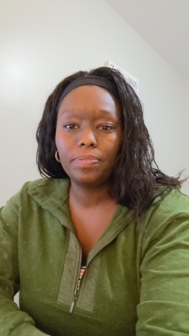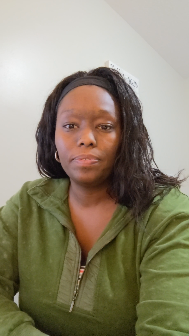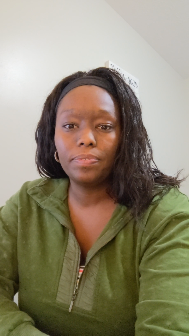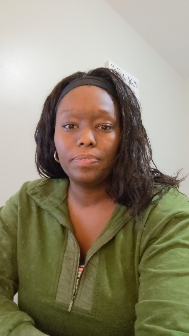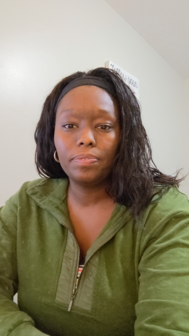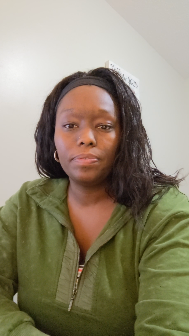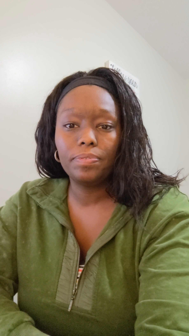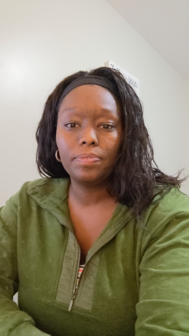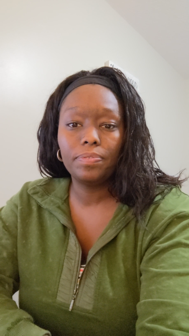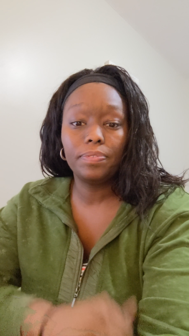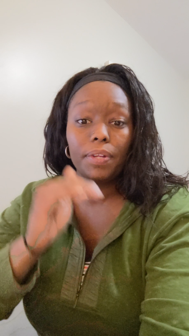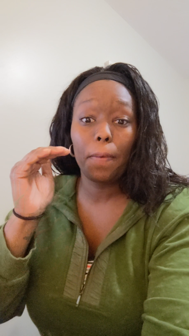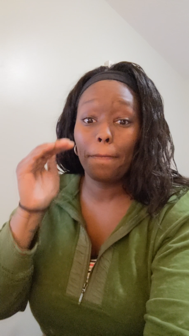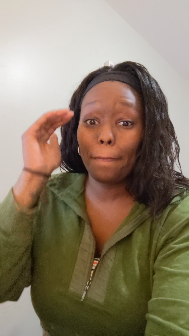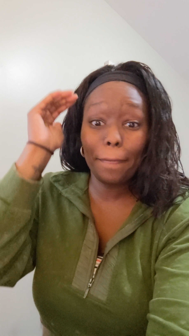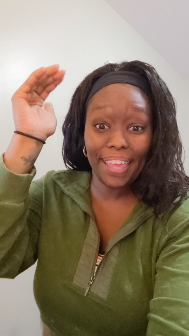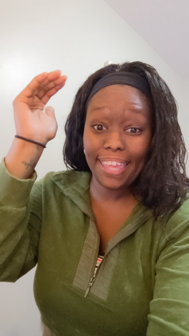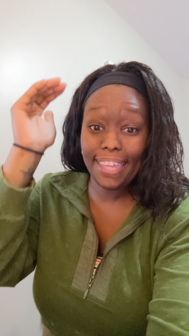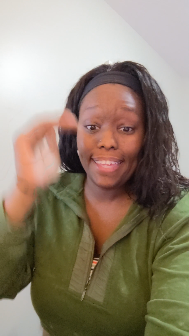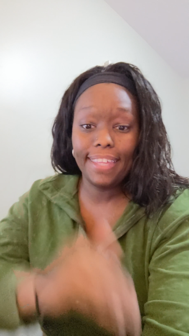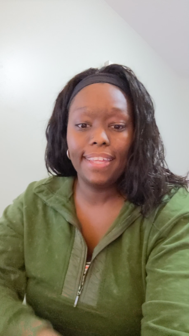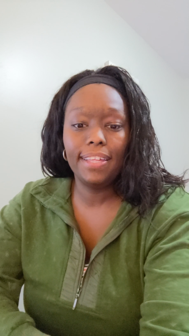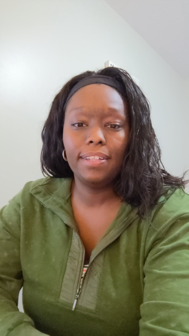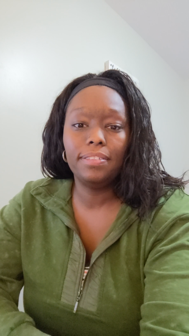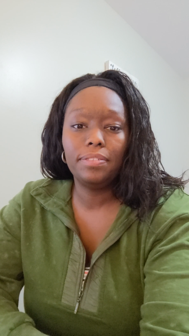big